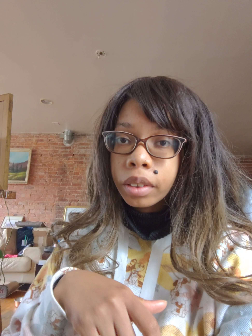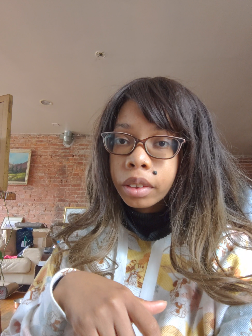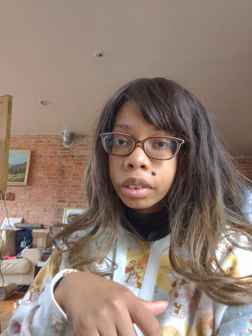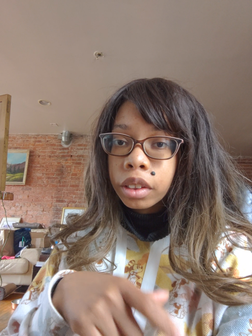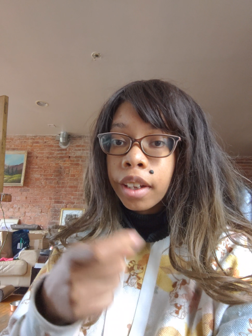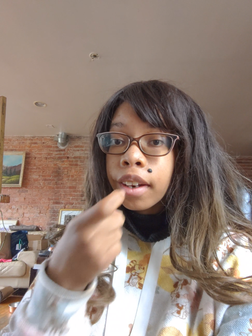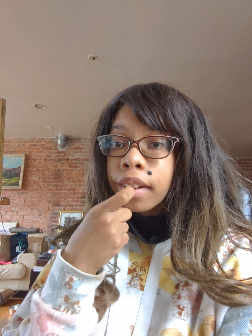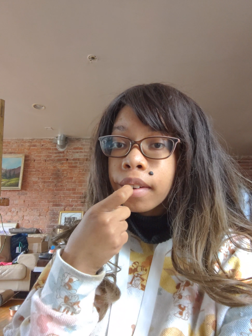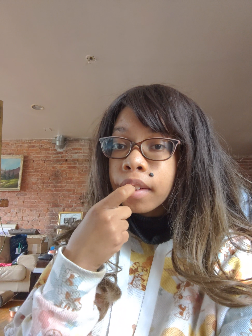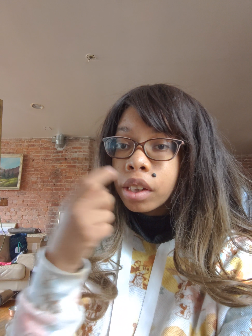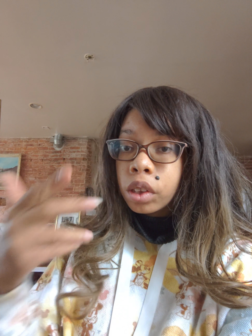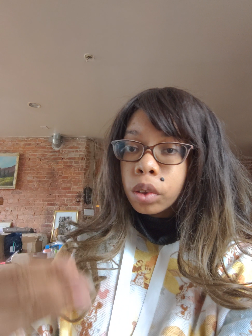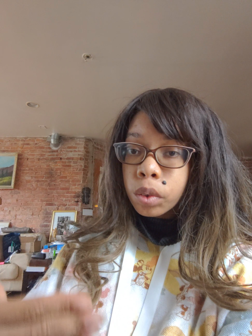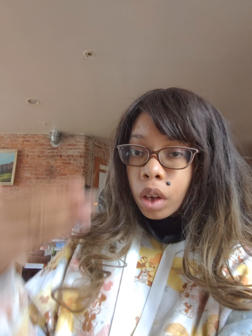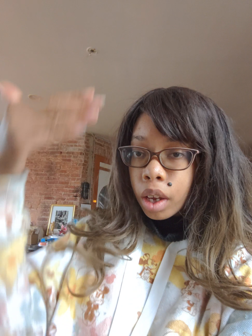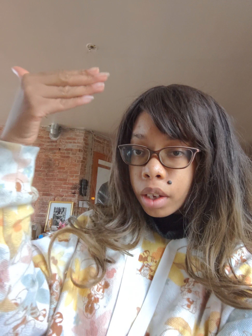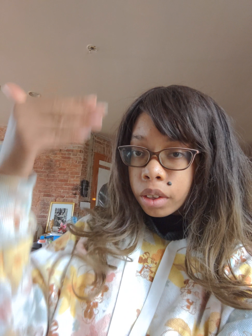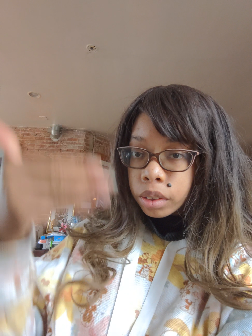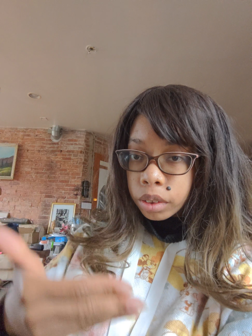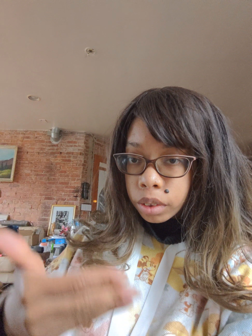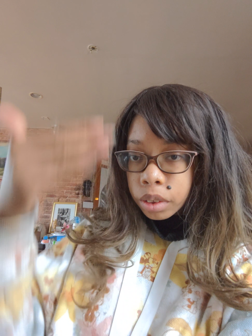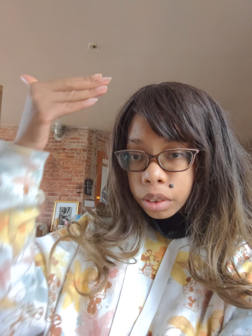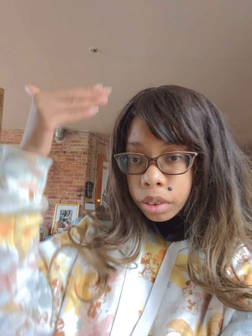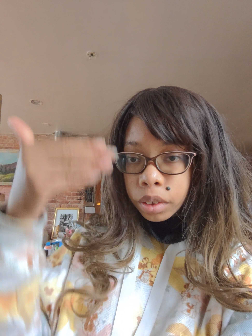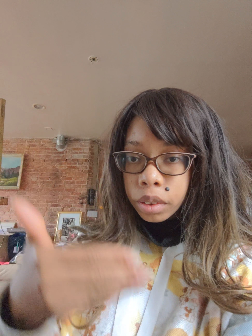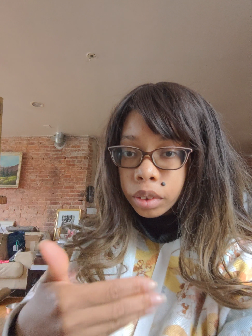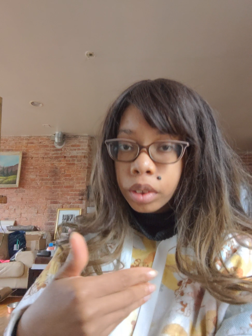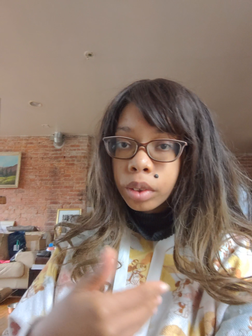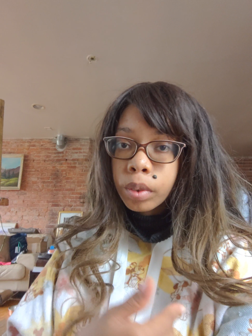window